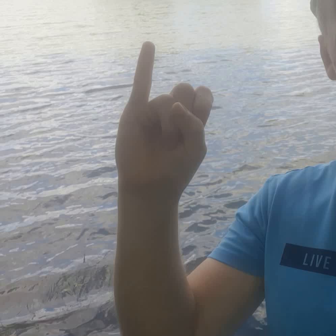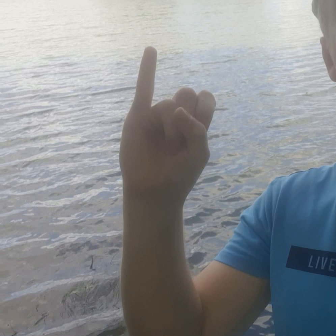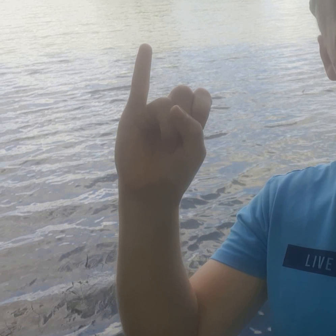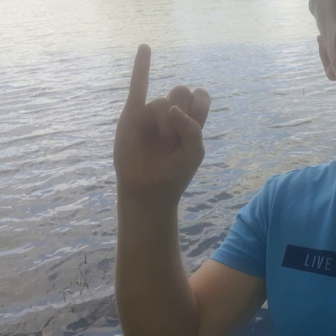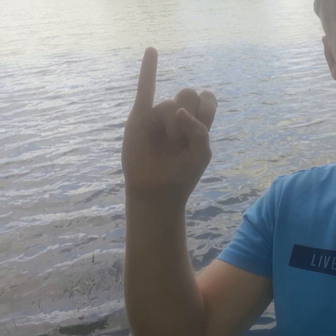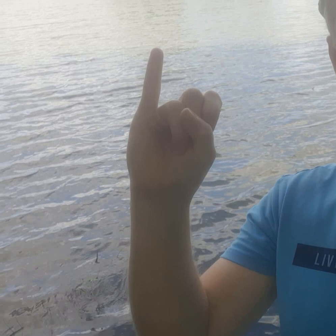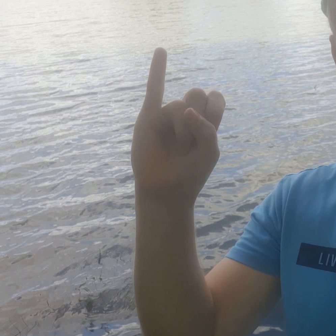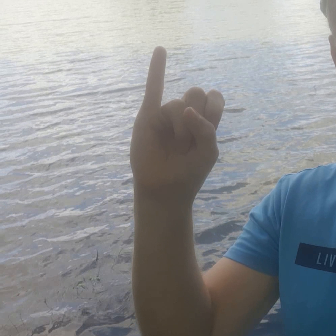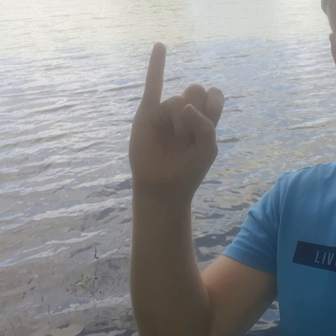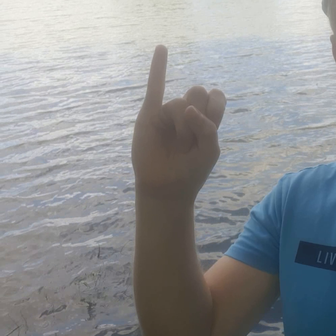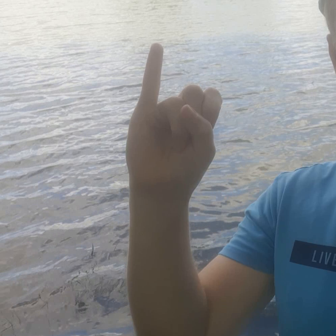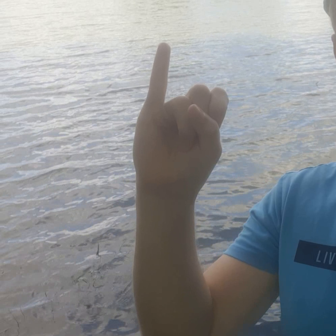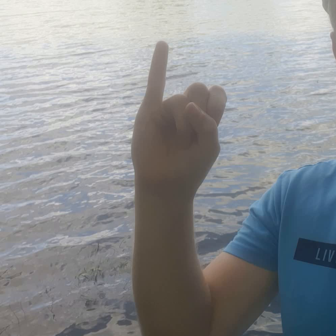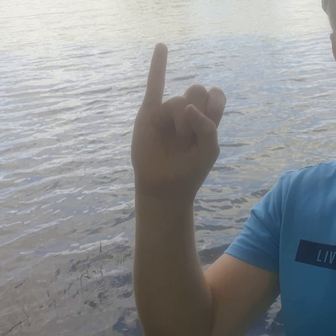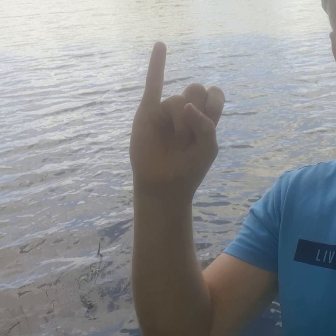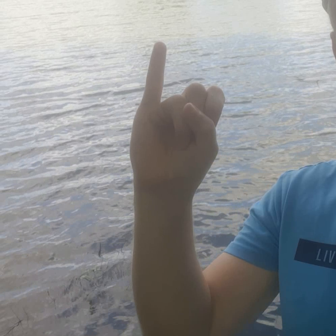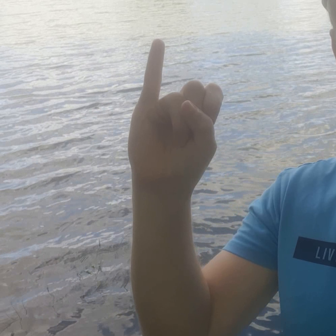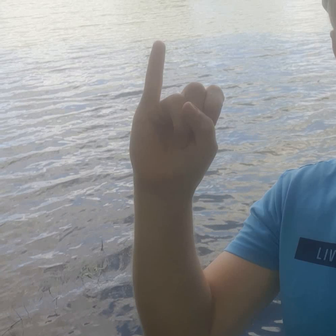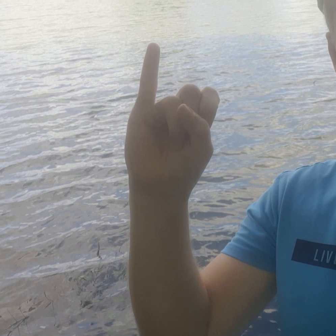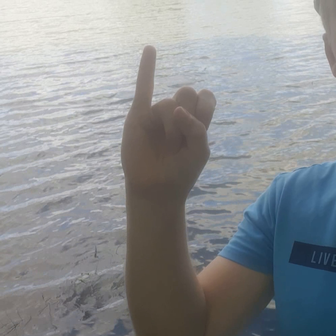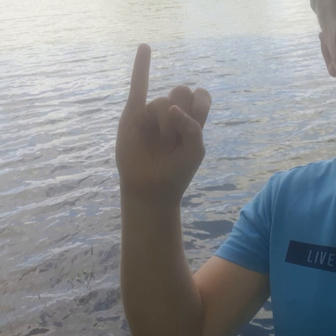І